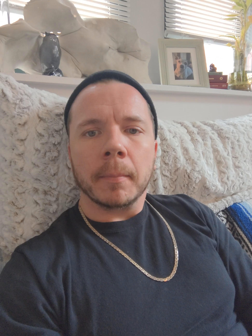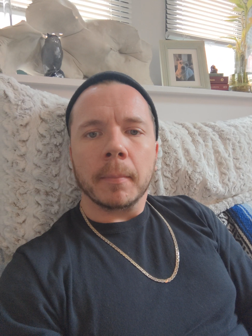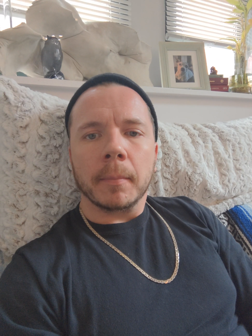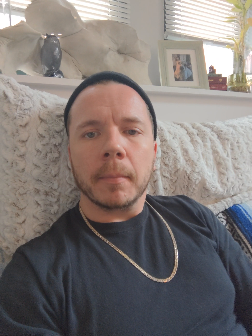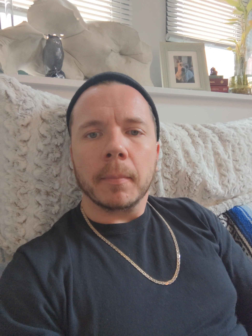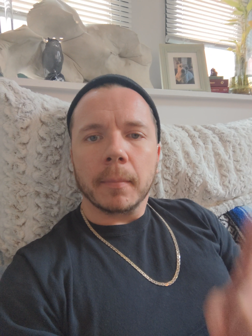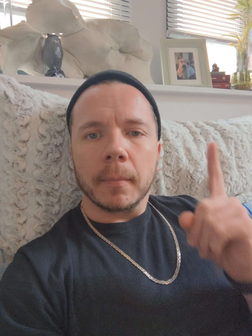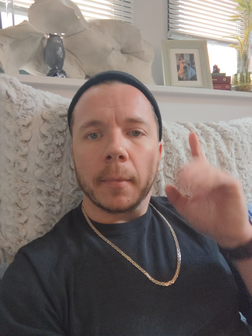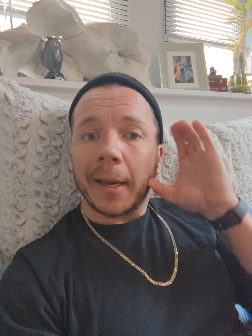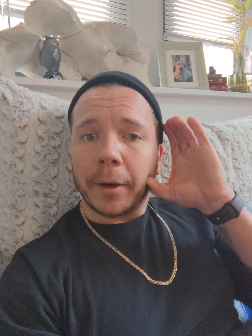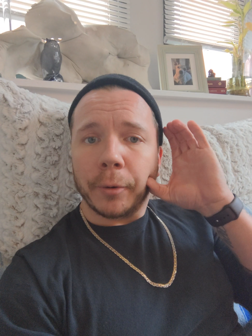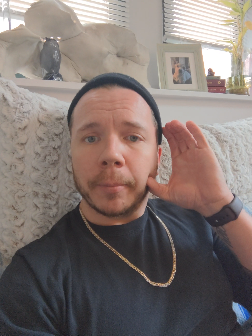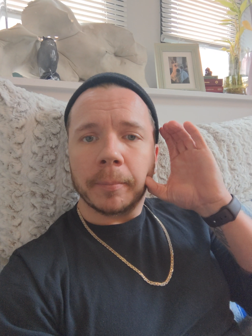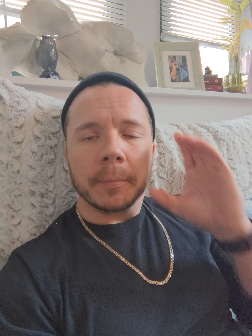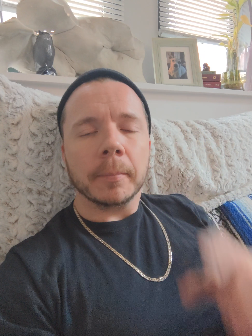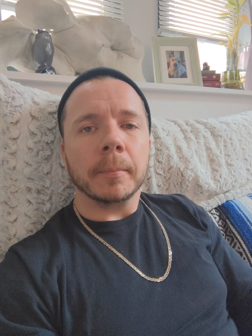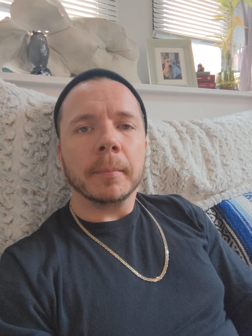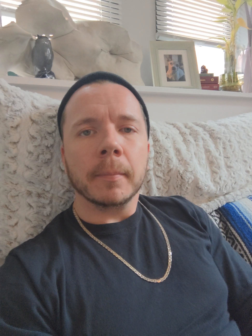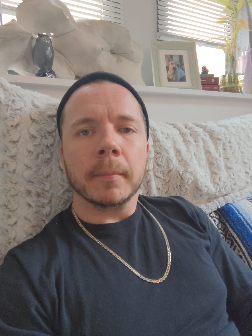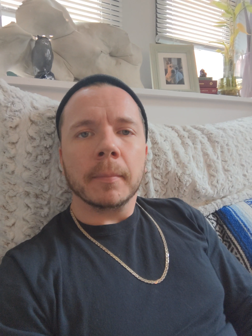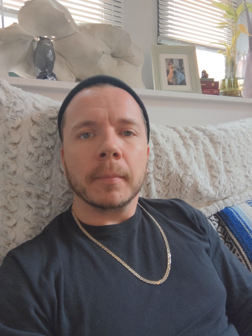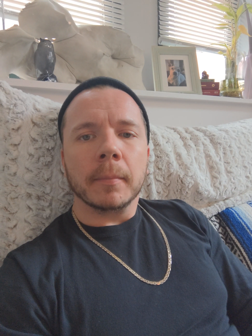hear